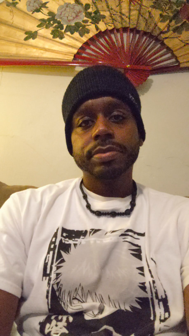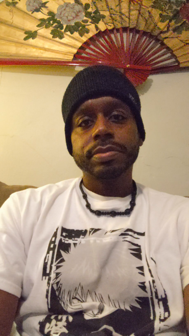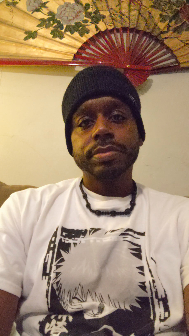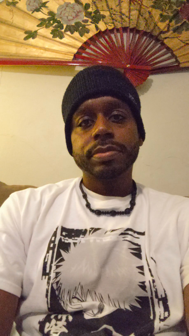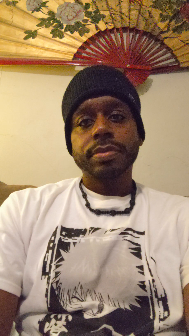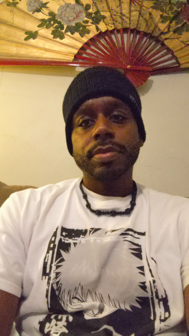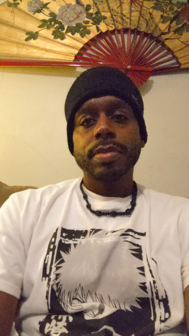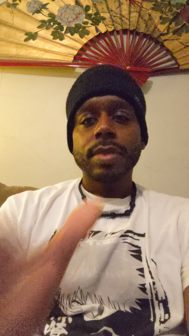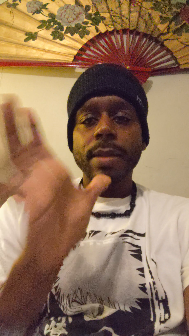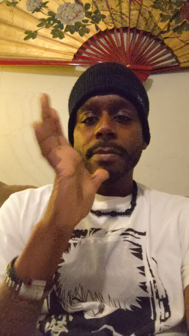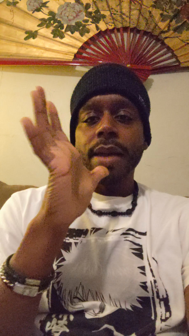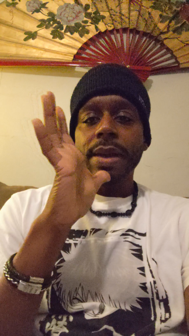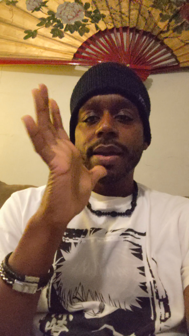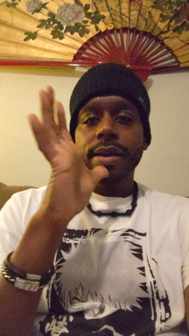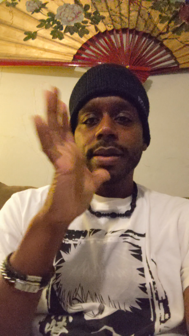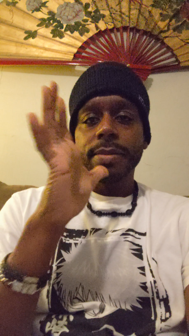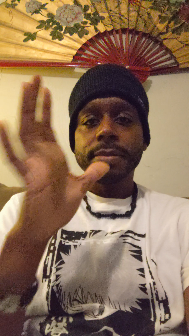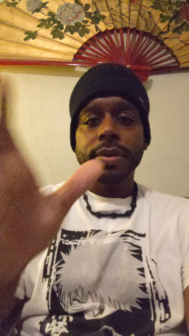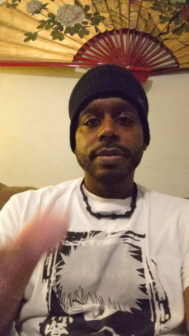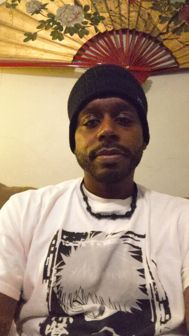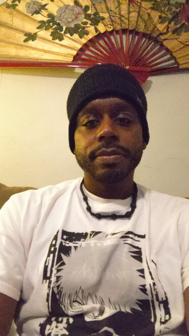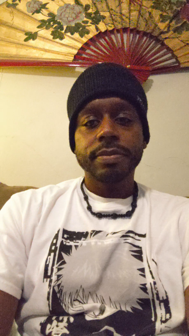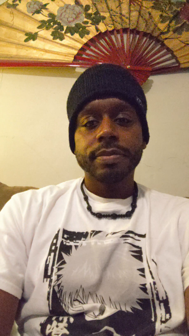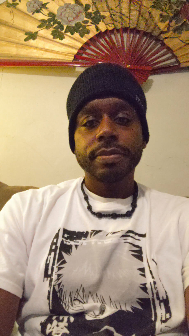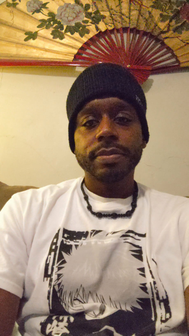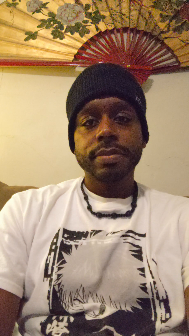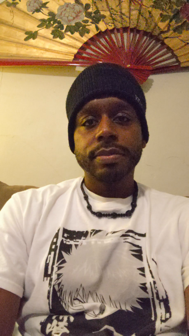mommy